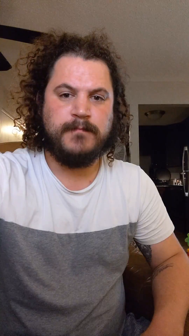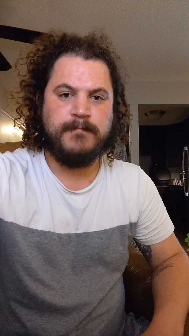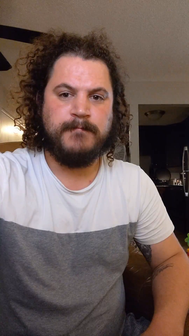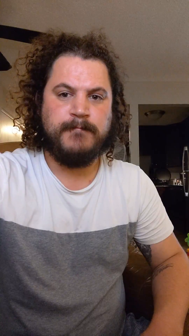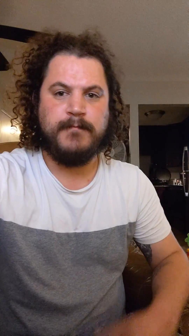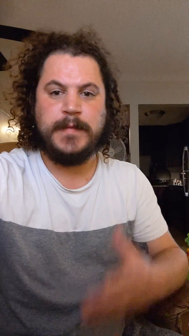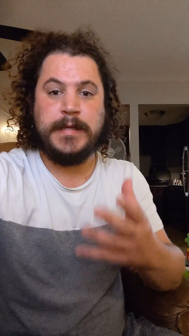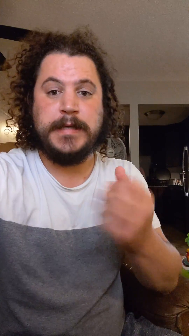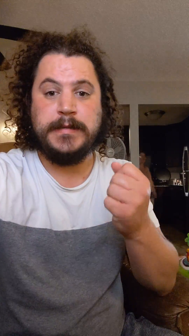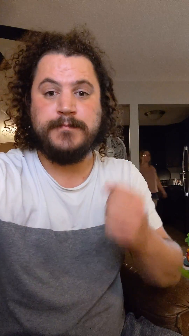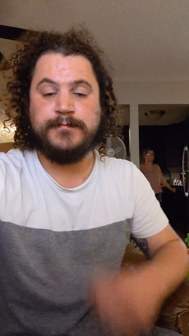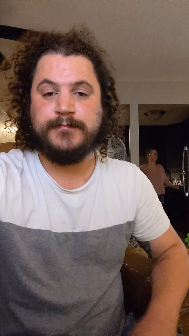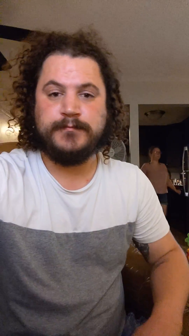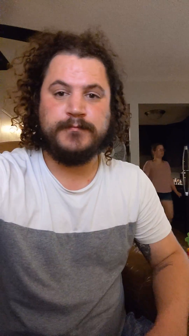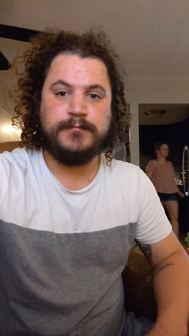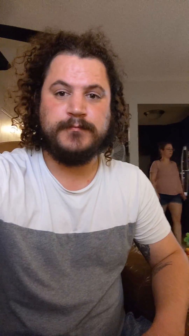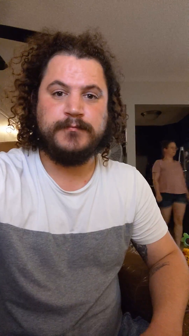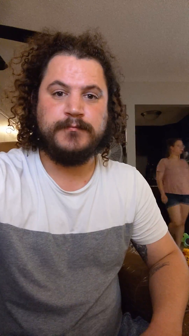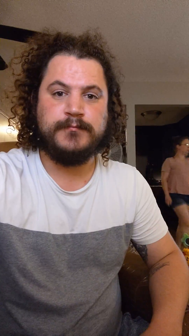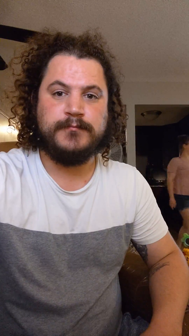get